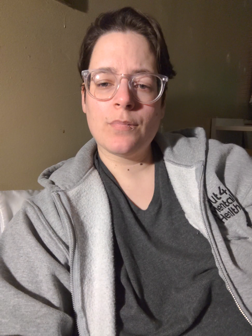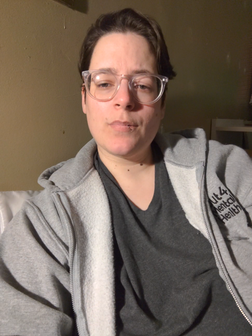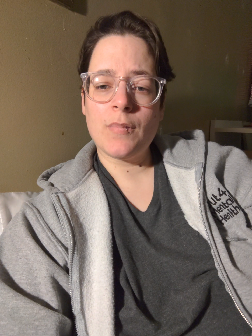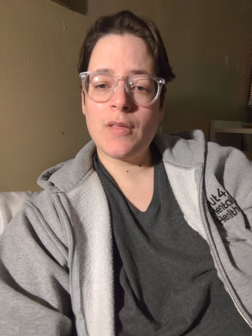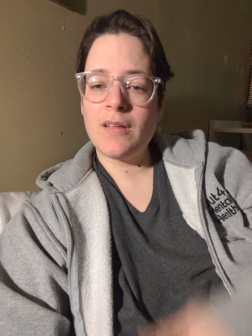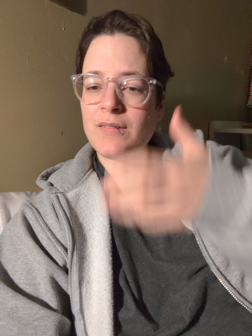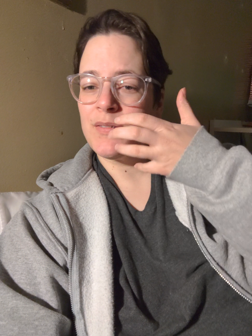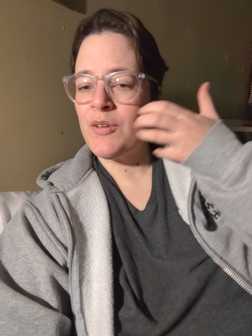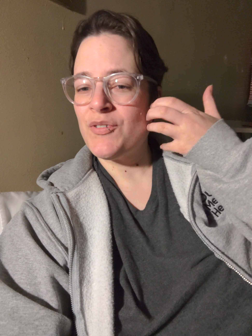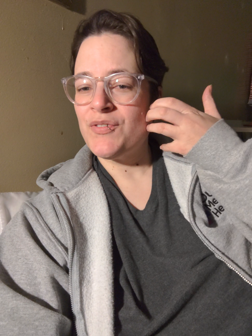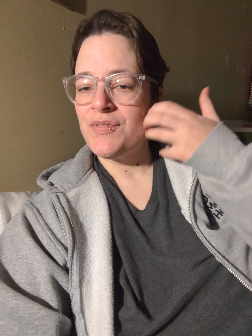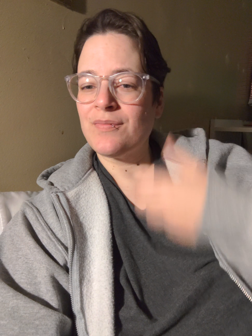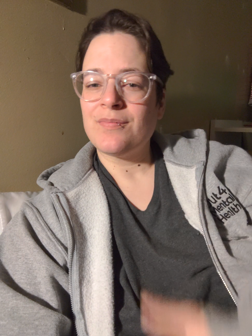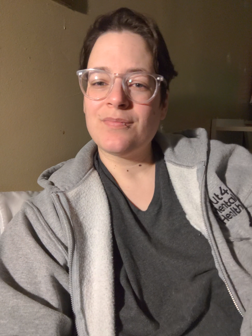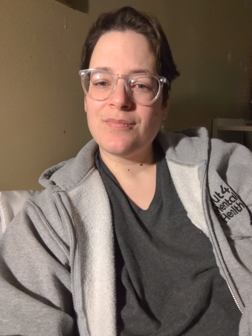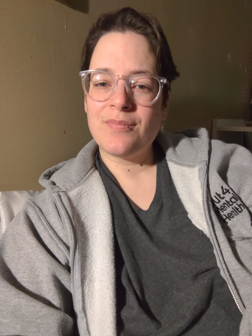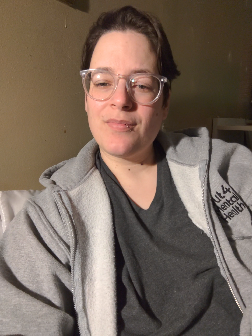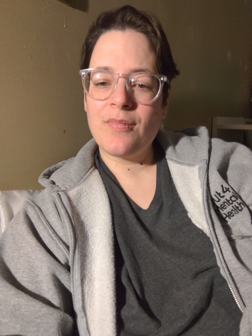tiger